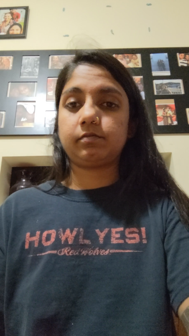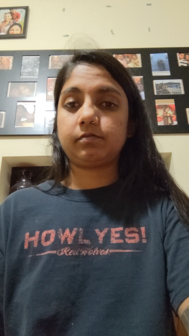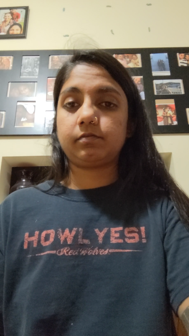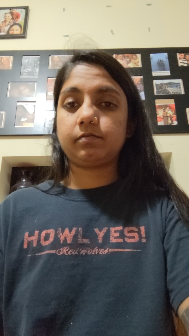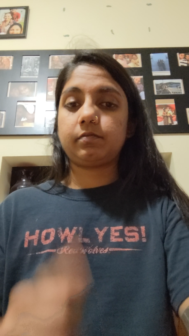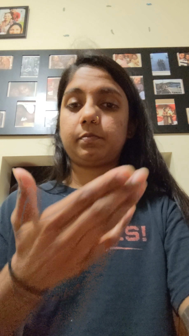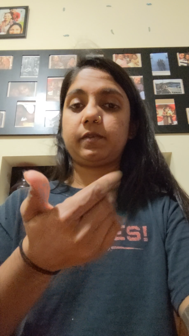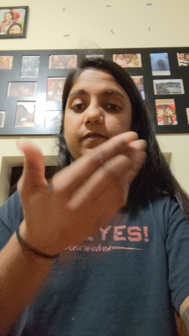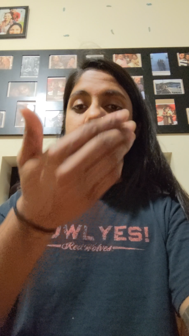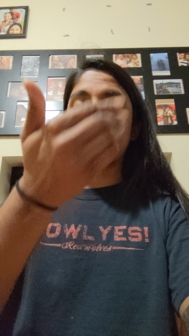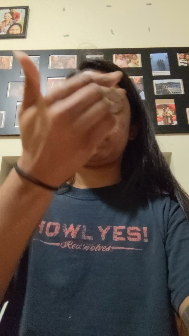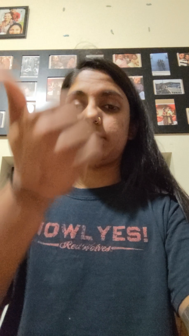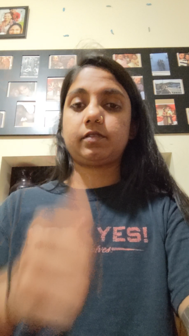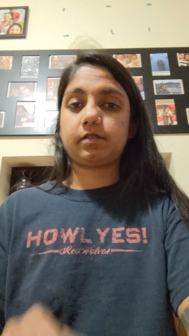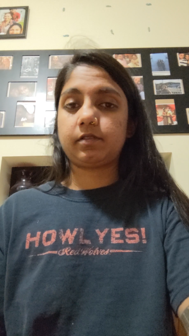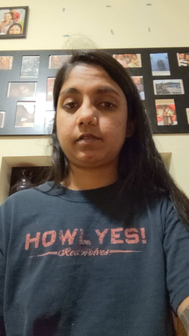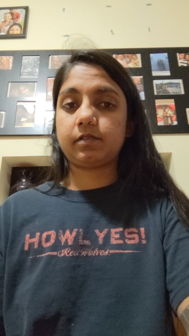butterfly